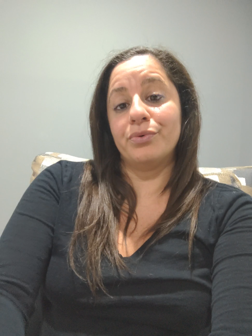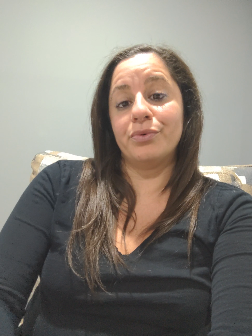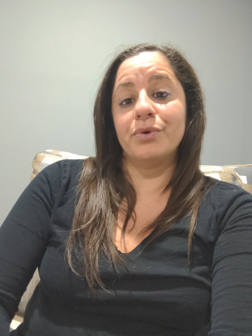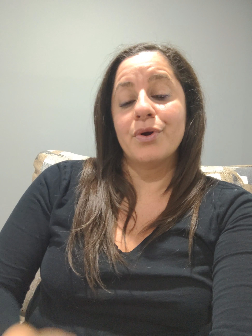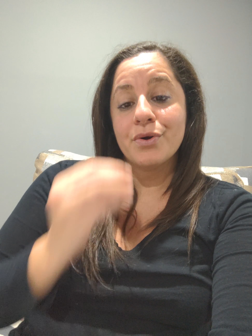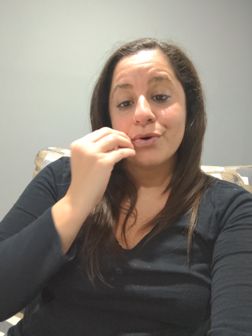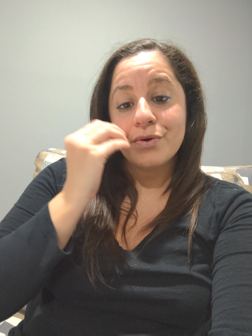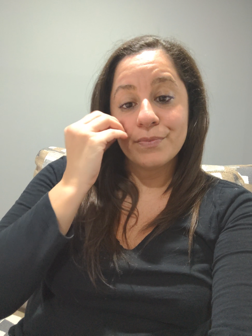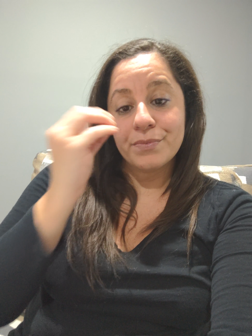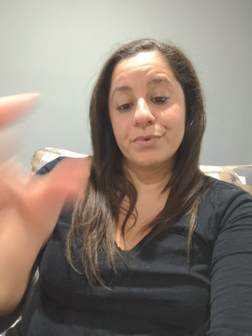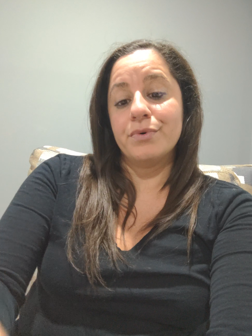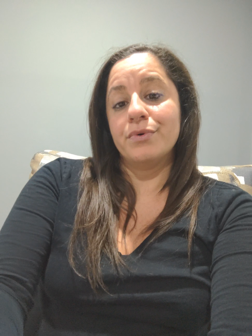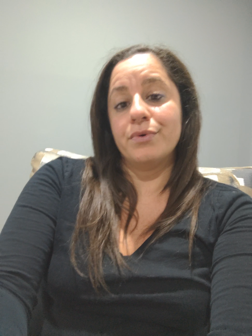home